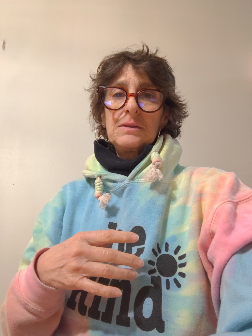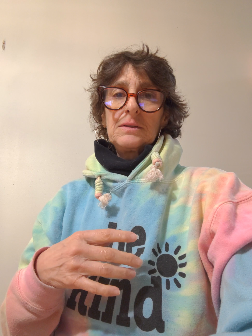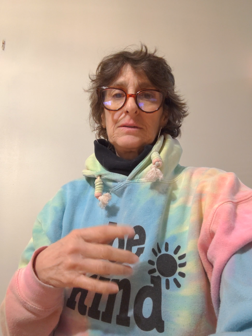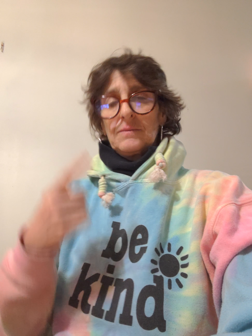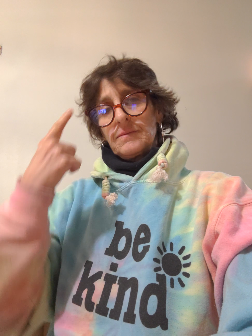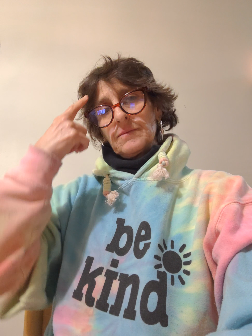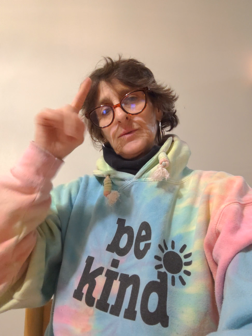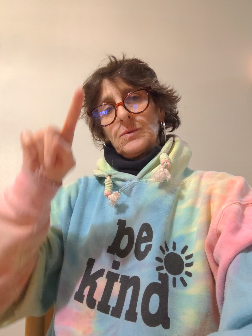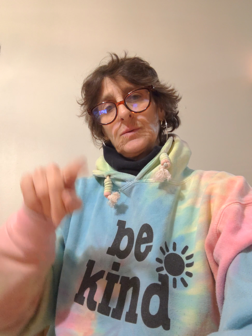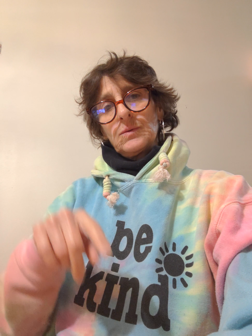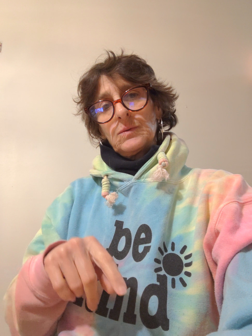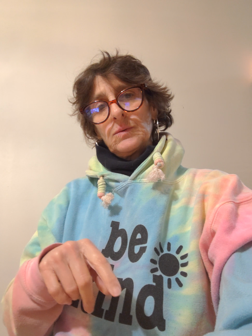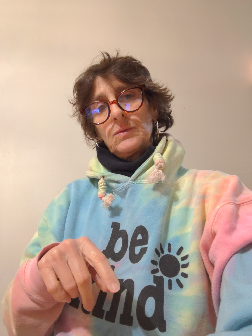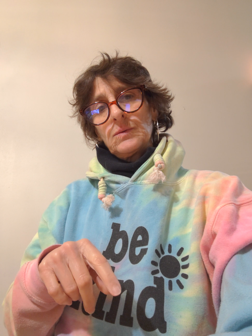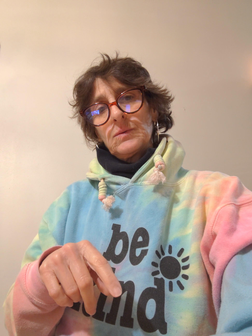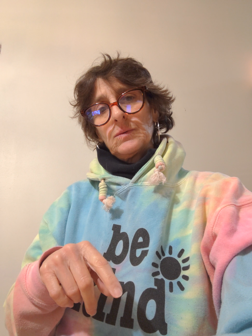for